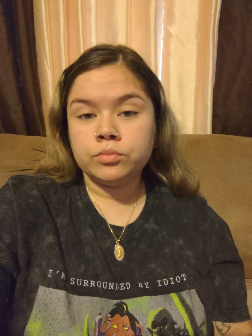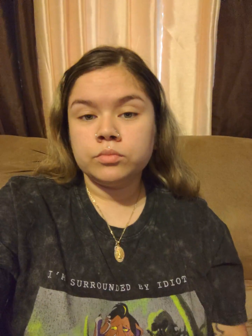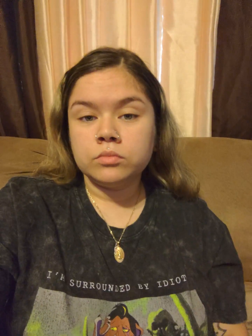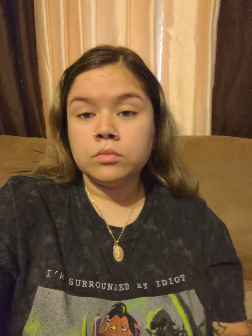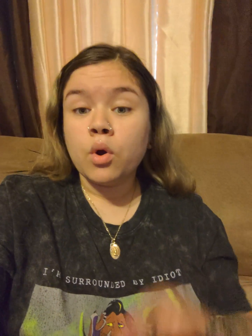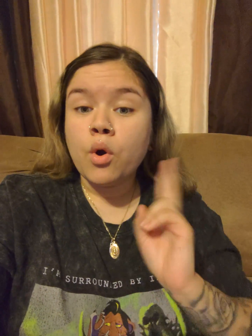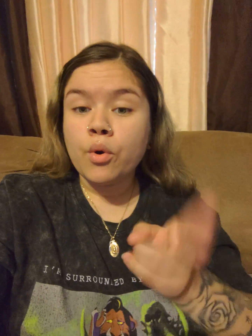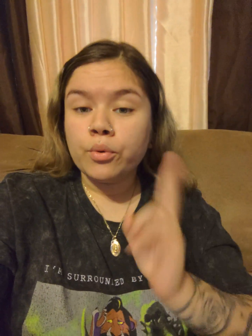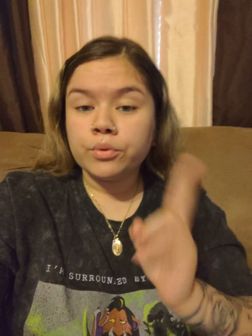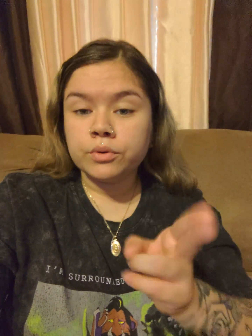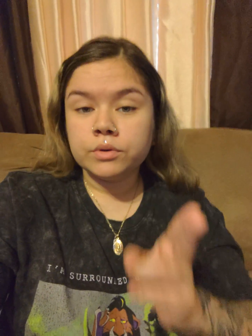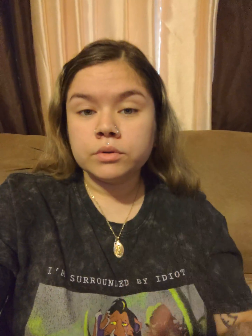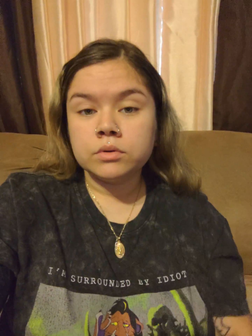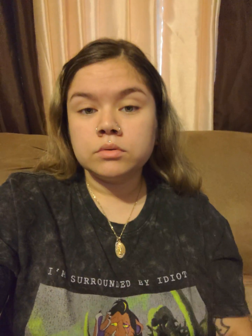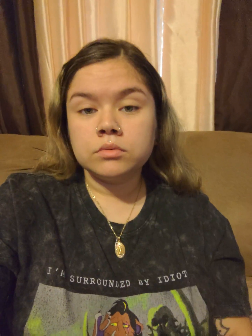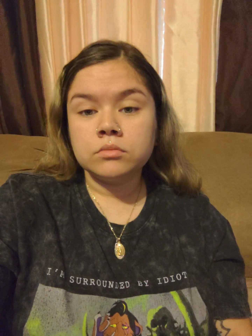hurry